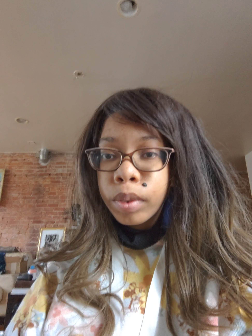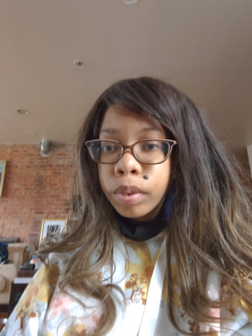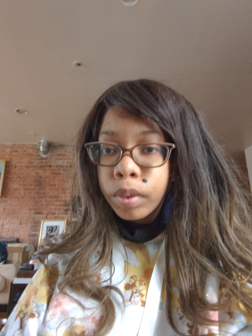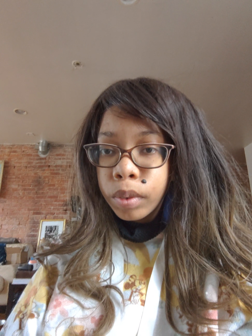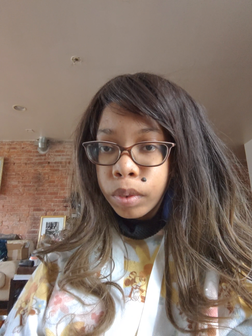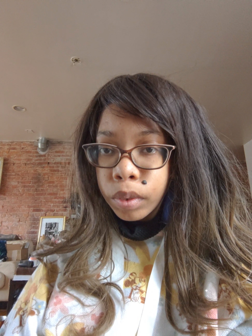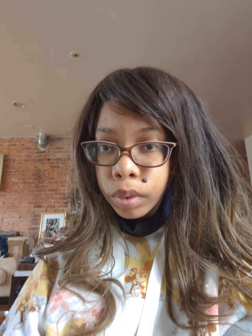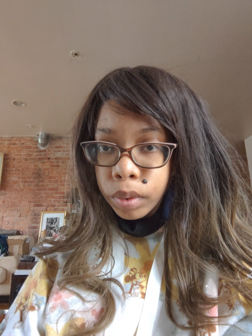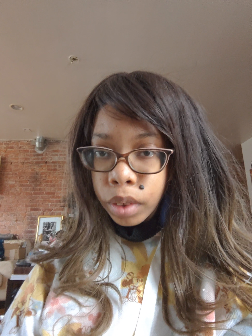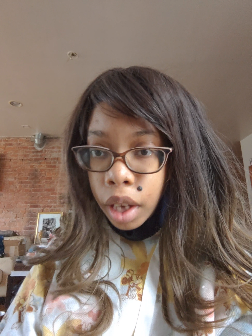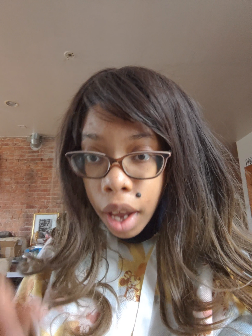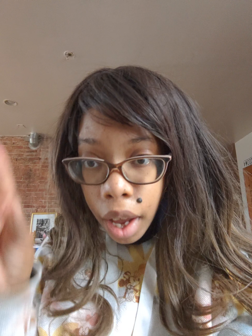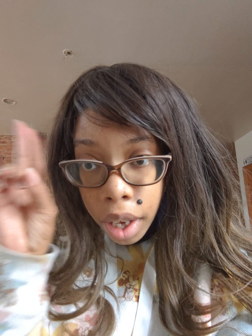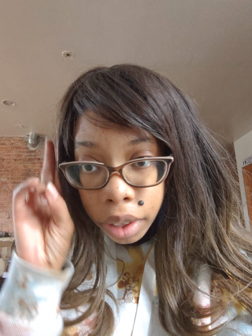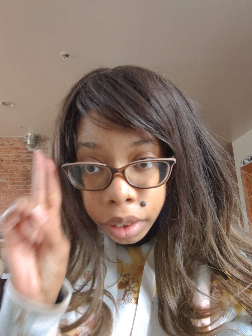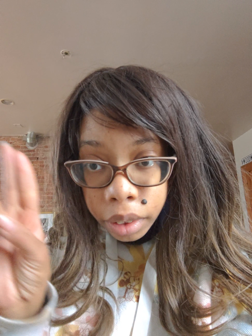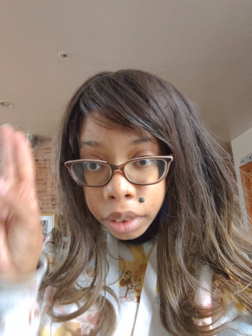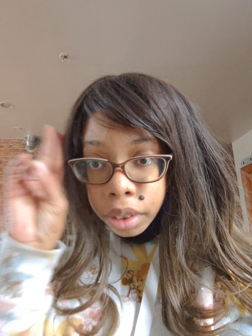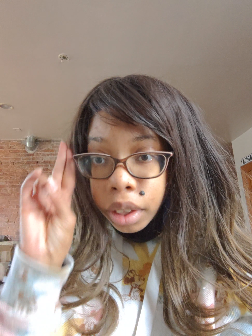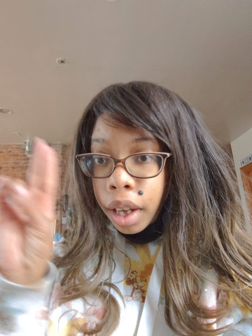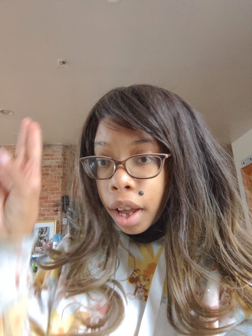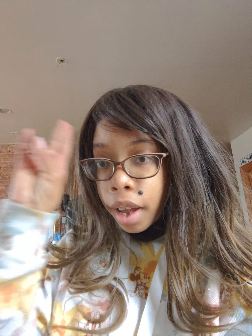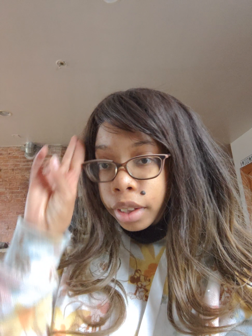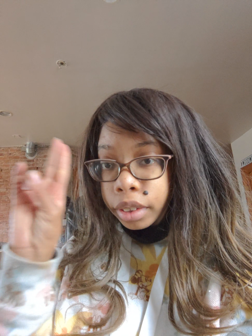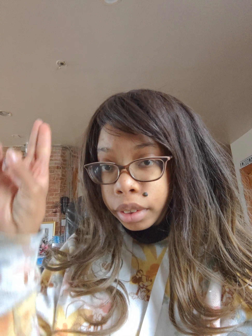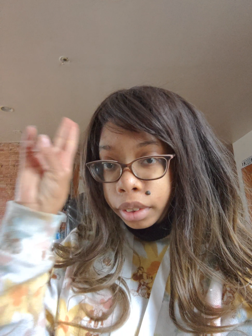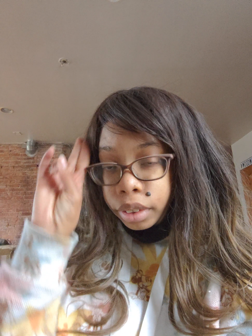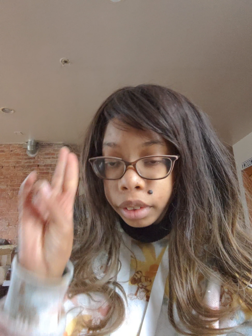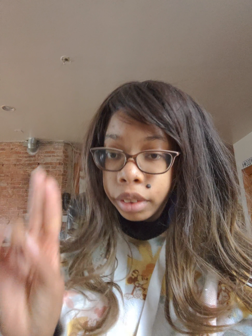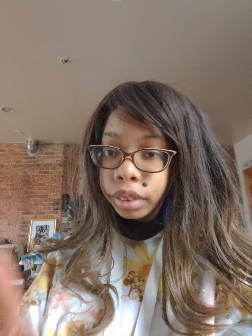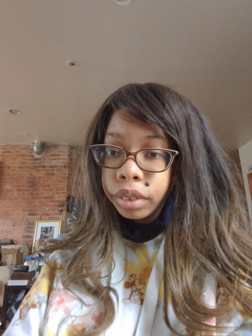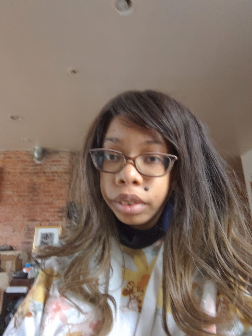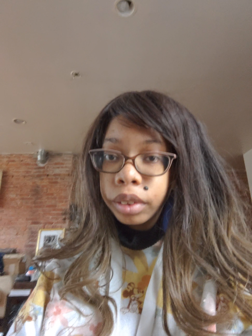uncle